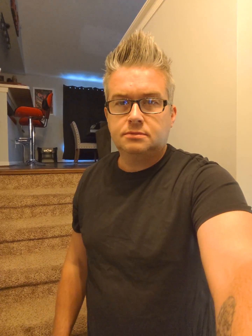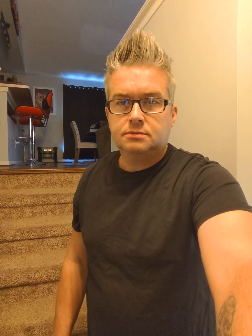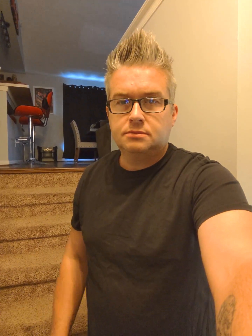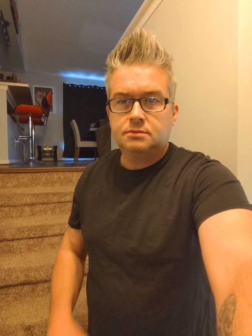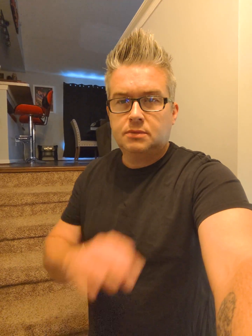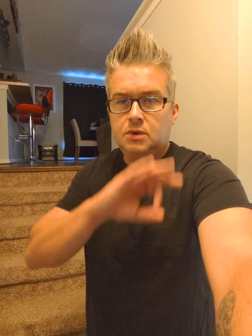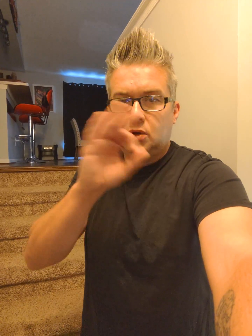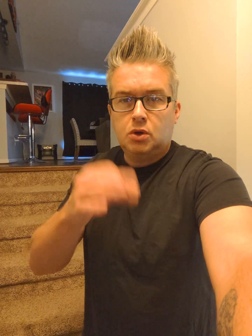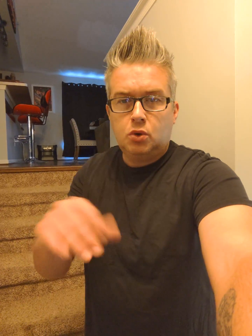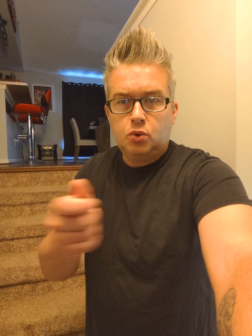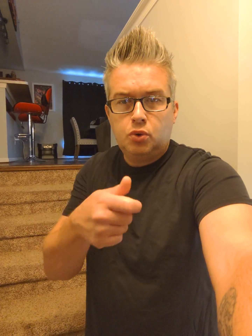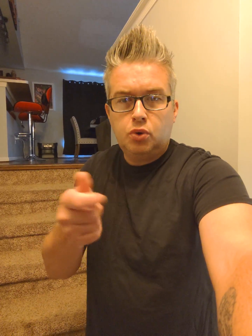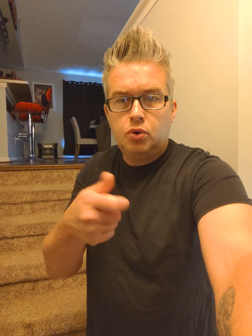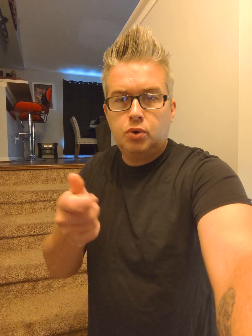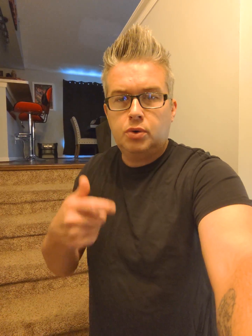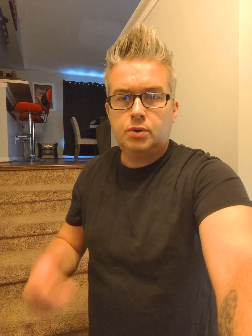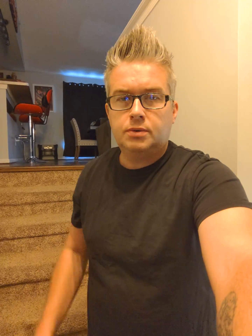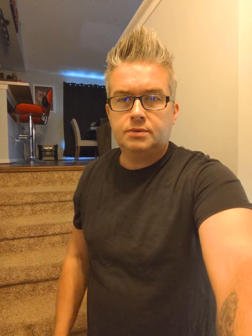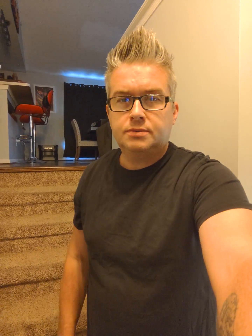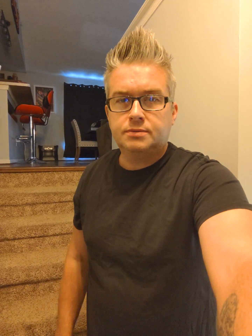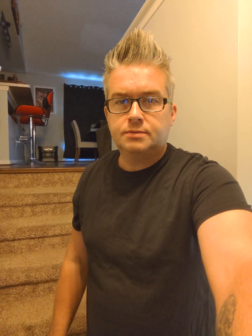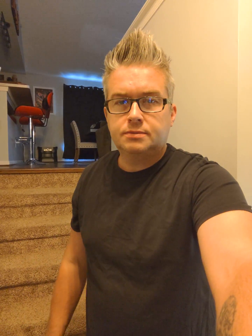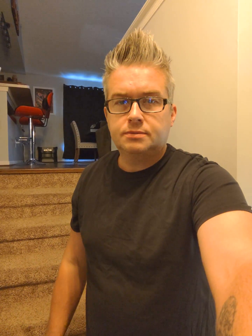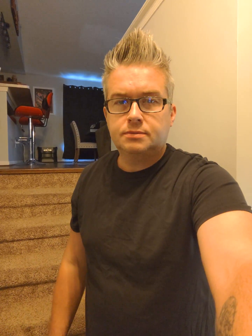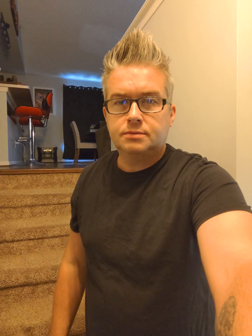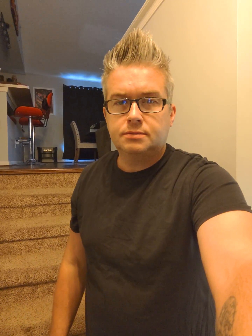hose